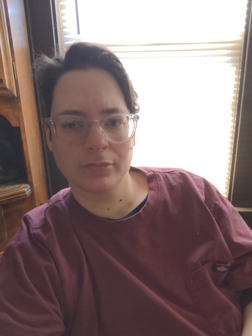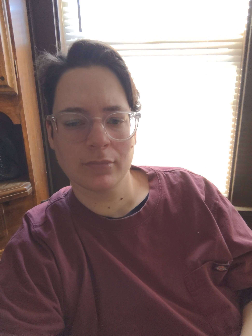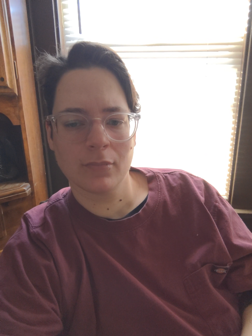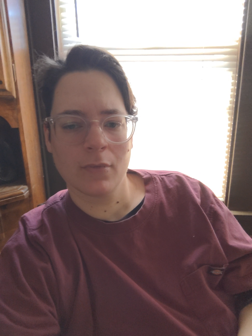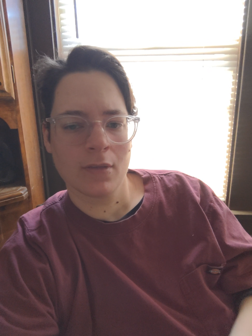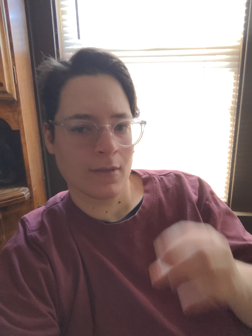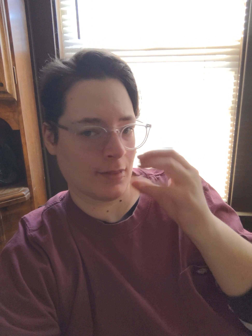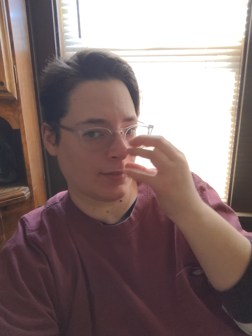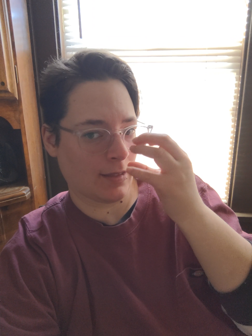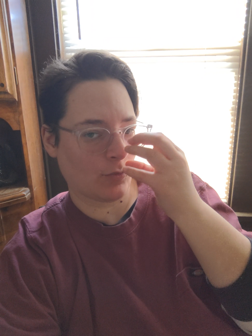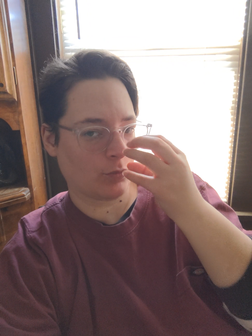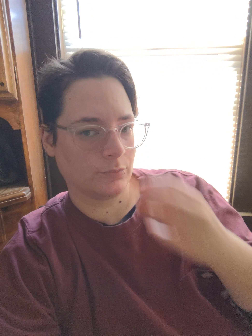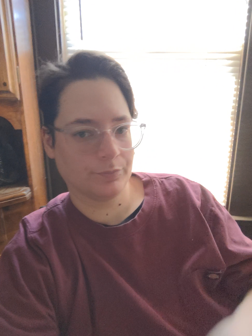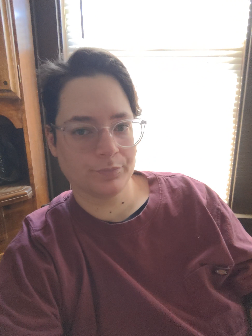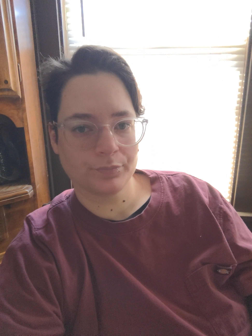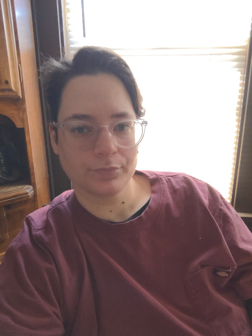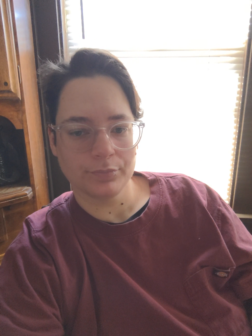clown